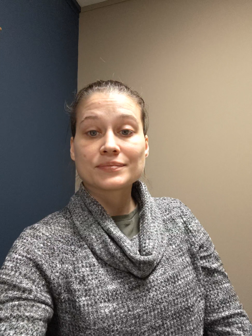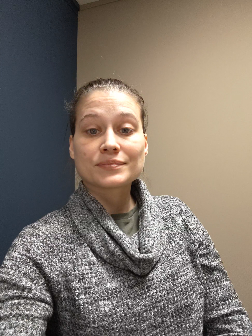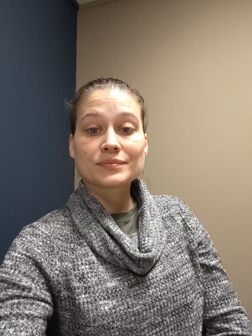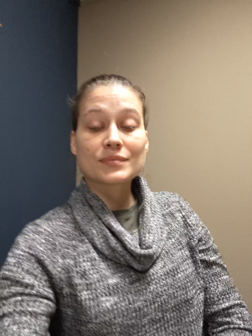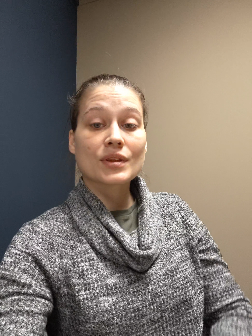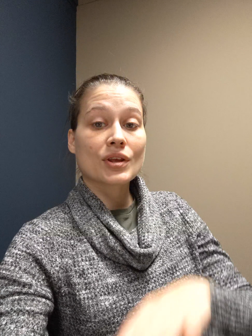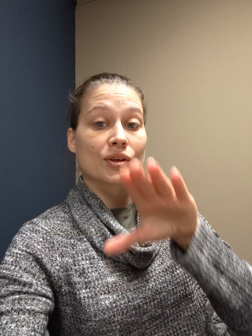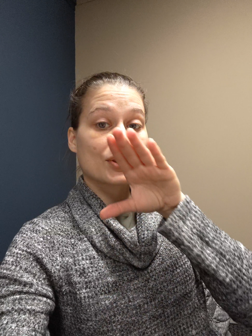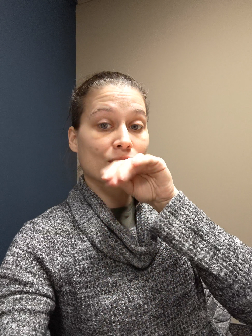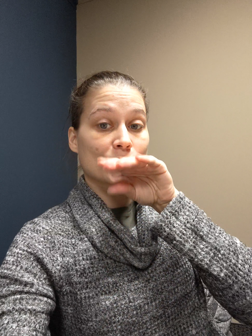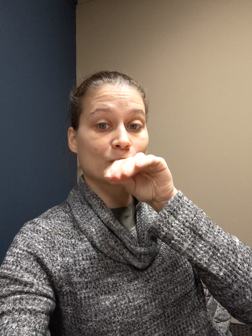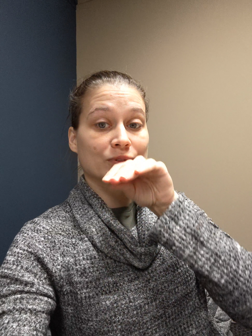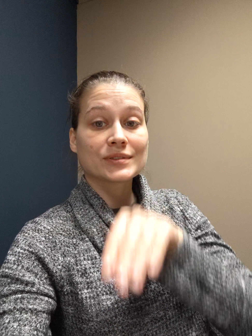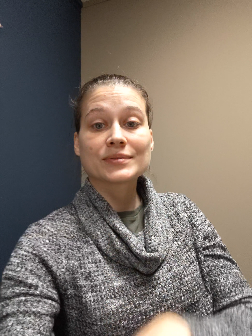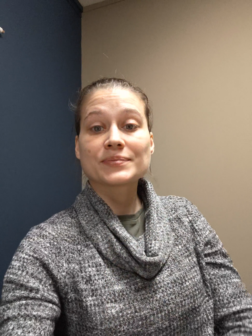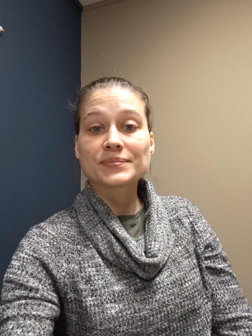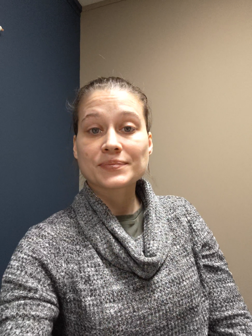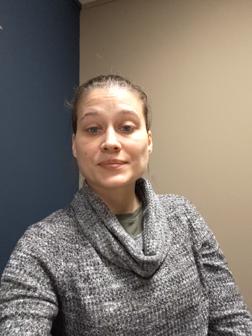goose